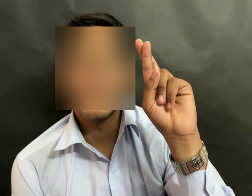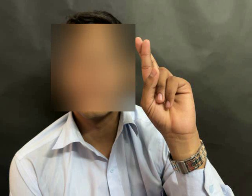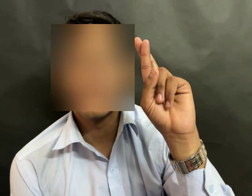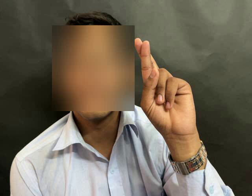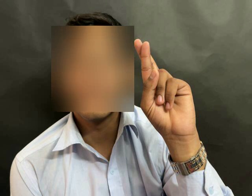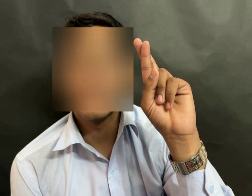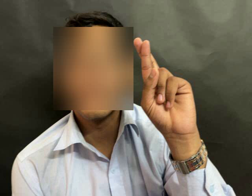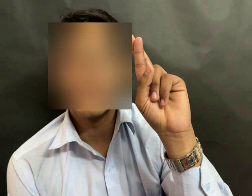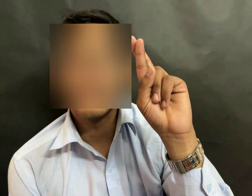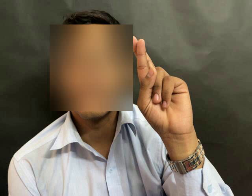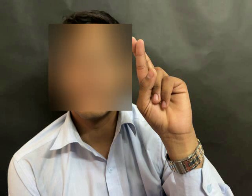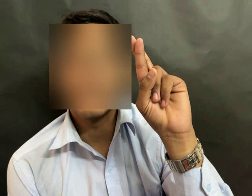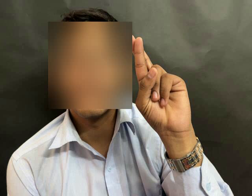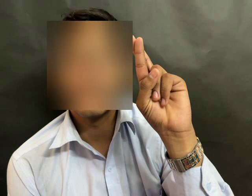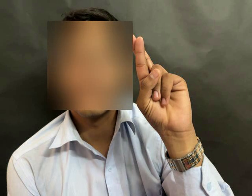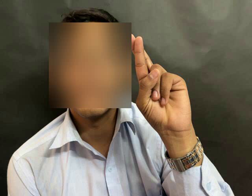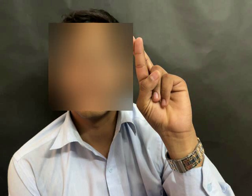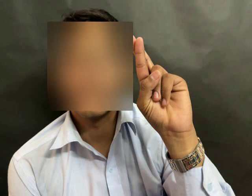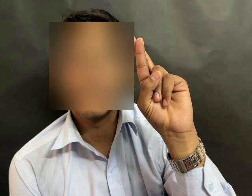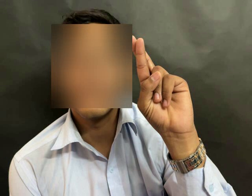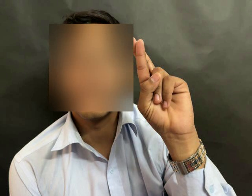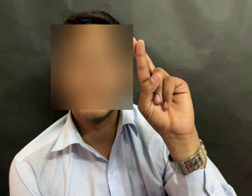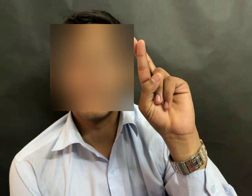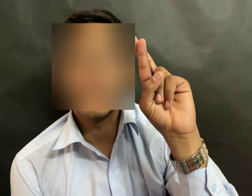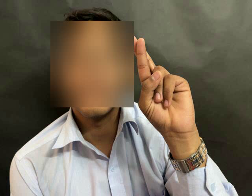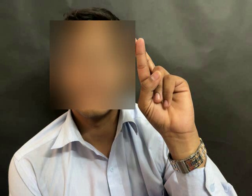R